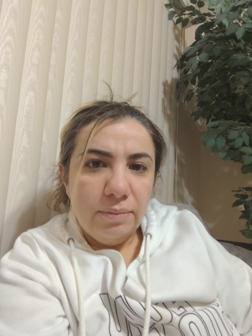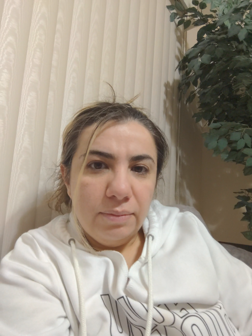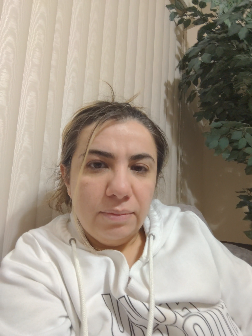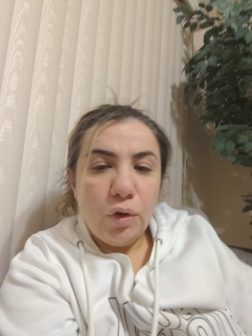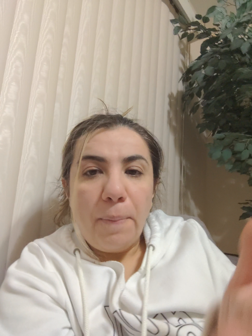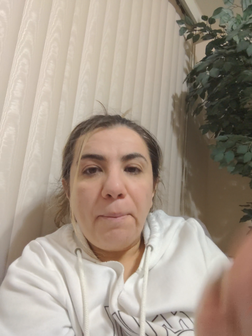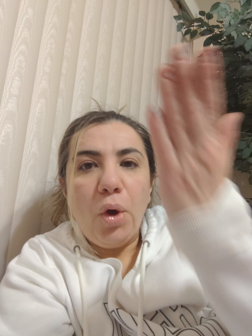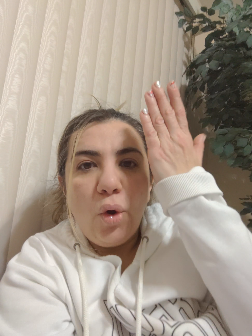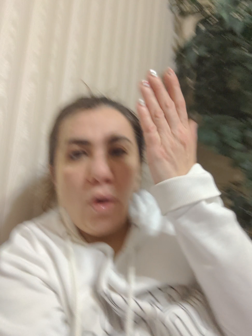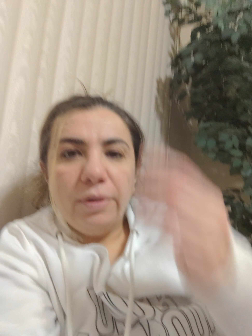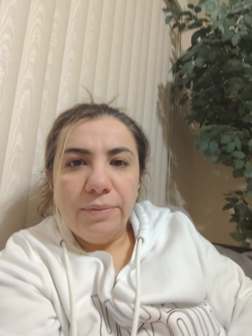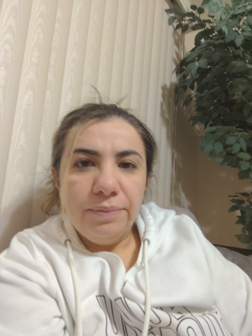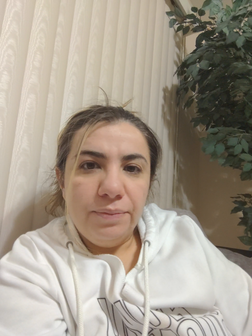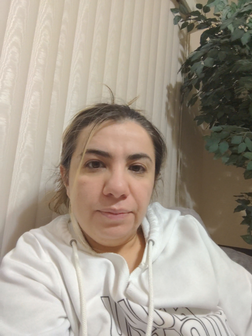morning